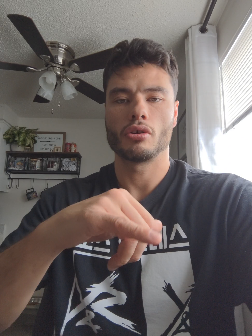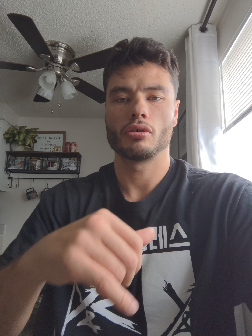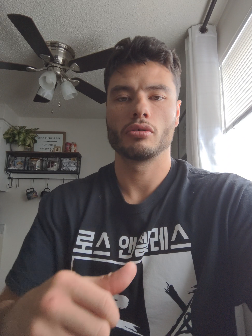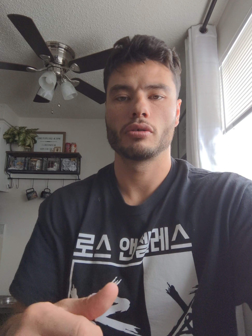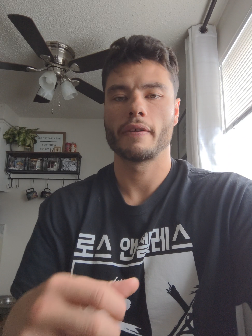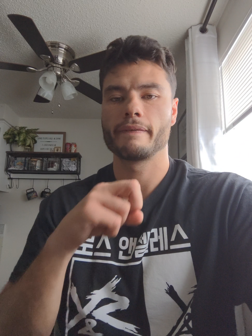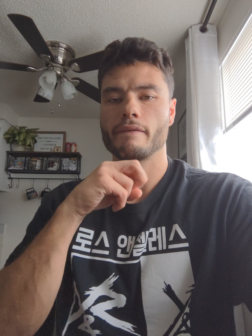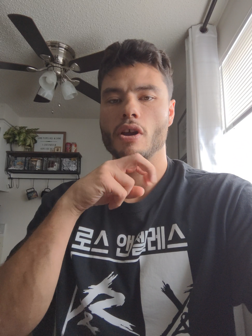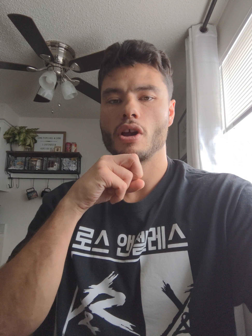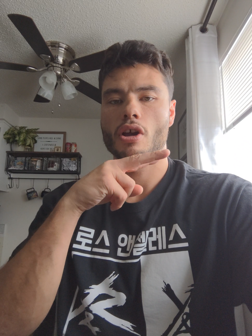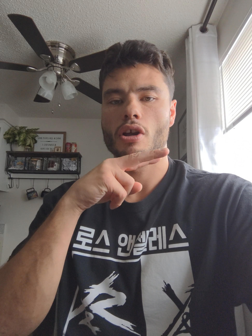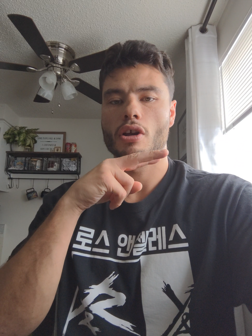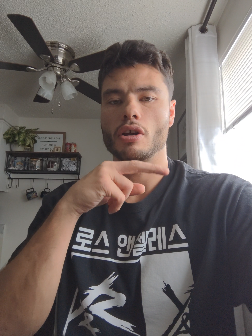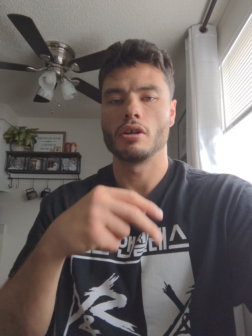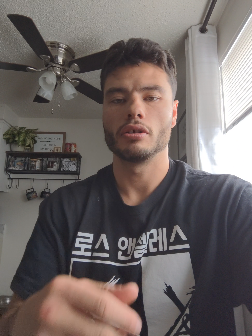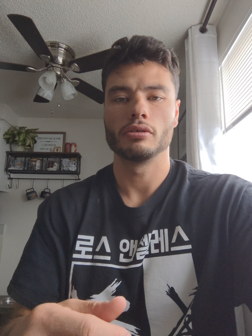frog